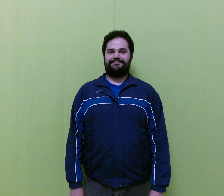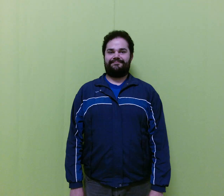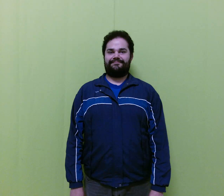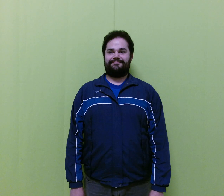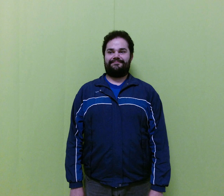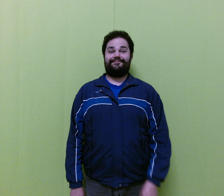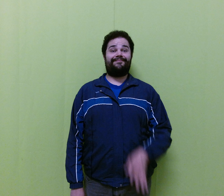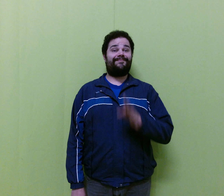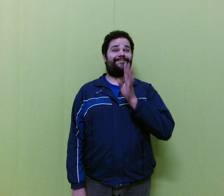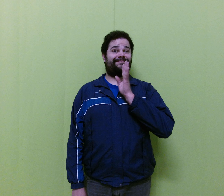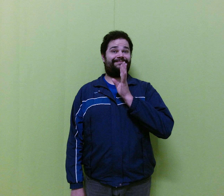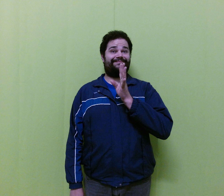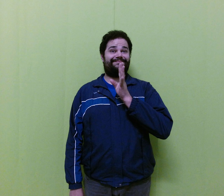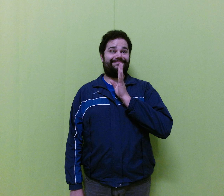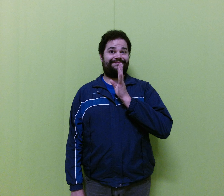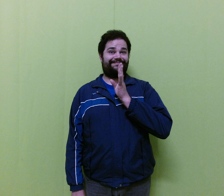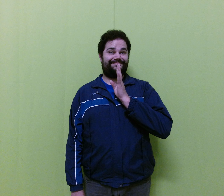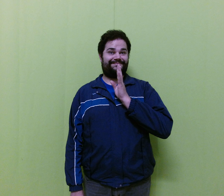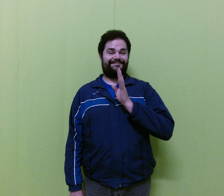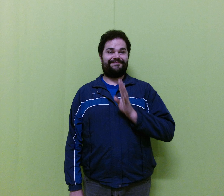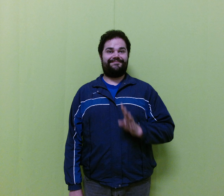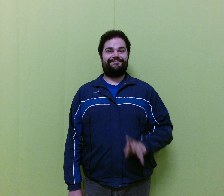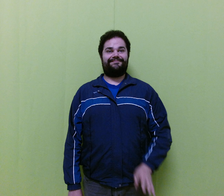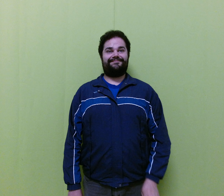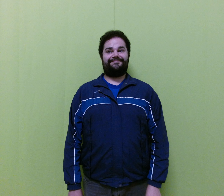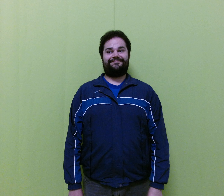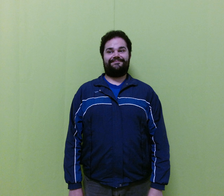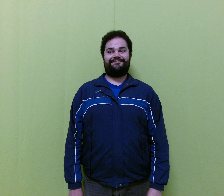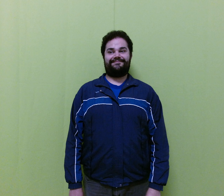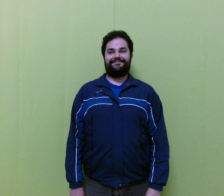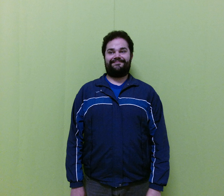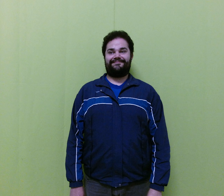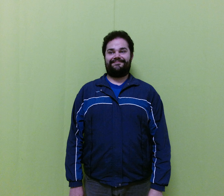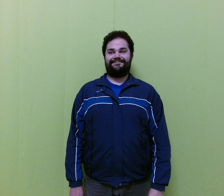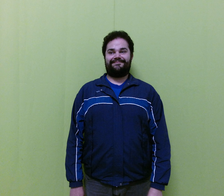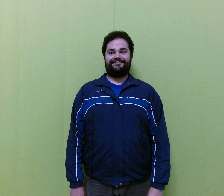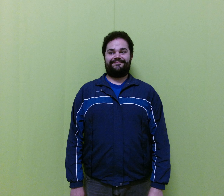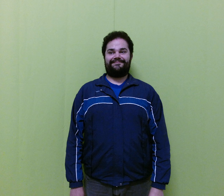conhecer